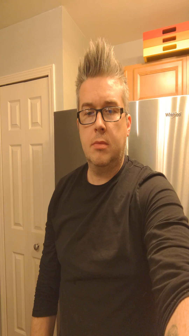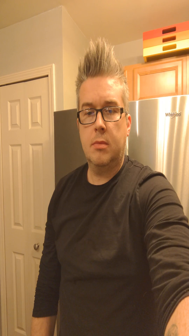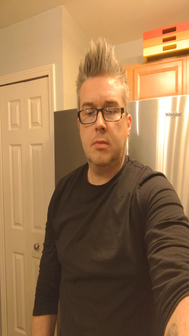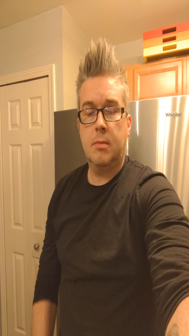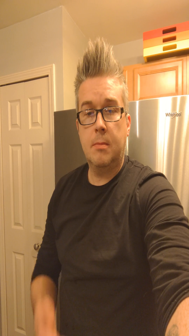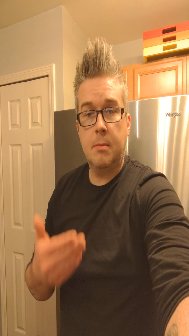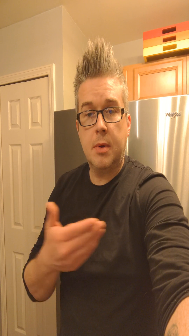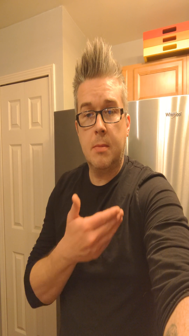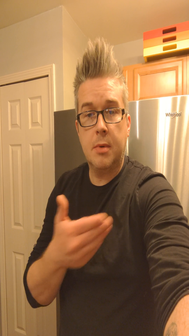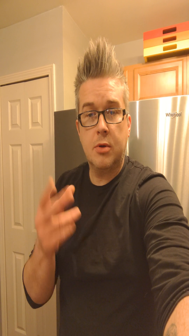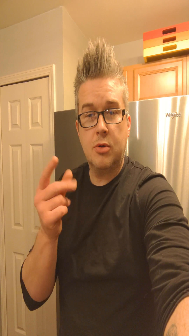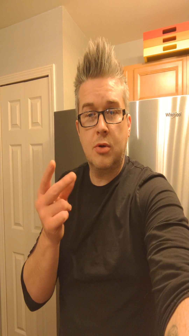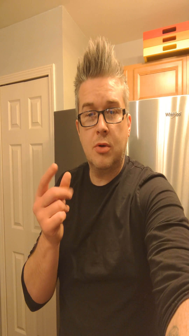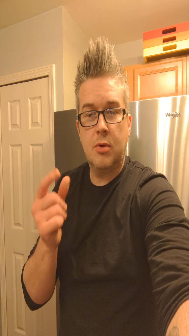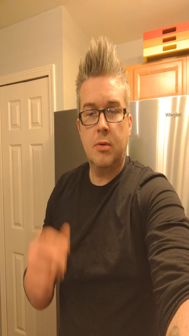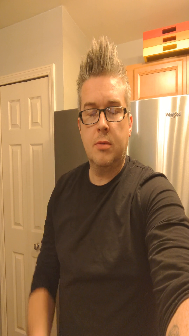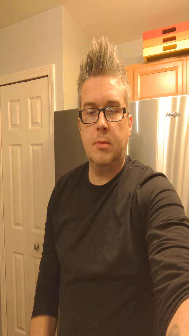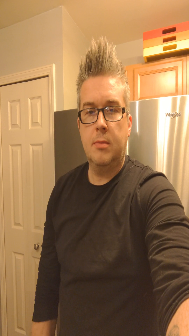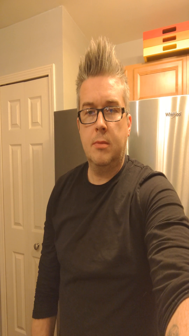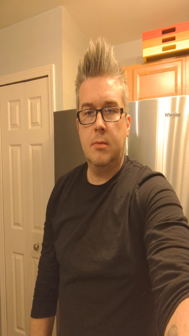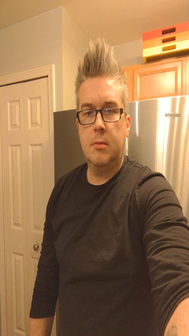puppy